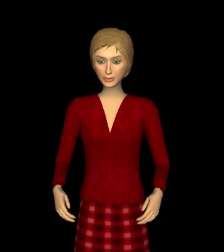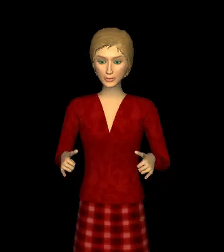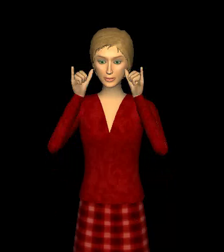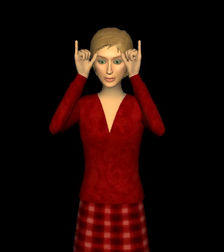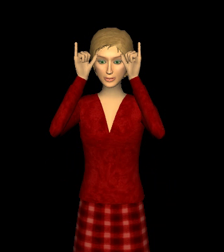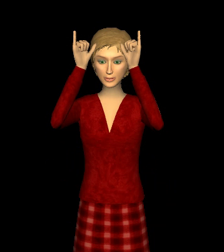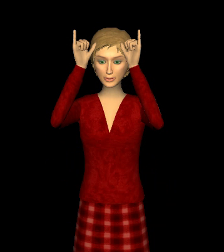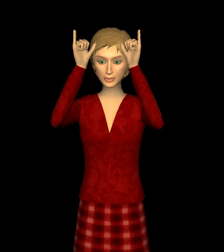لحم بقر